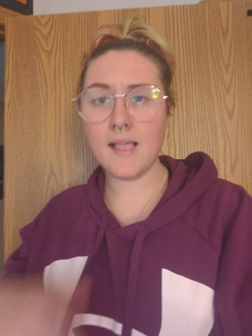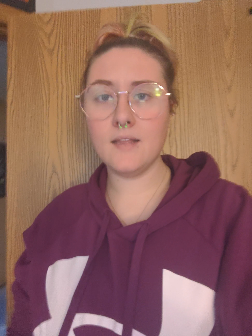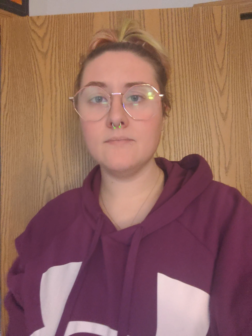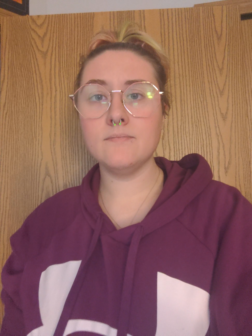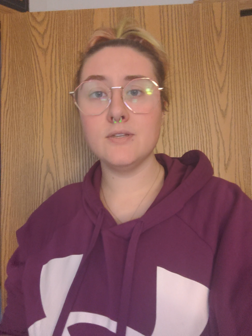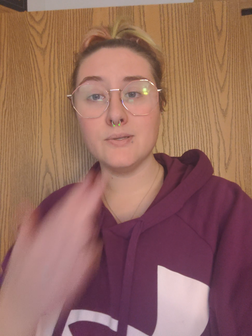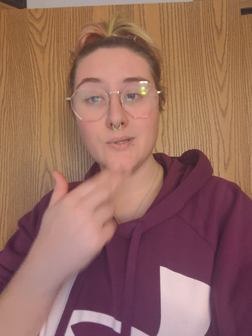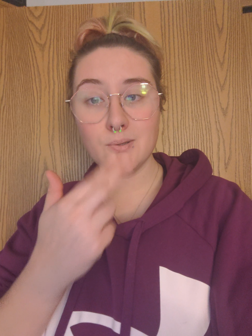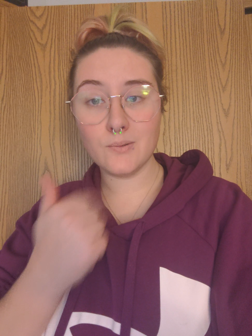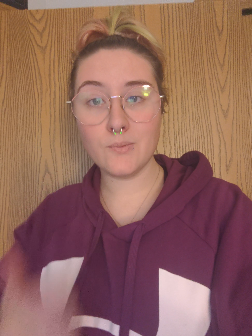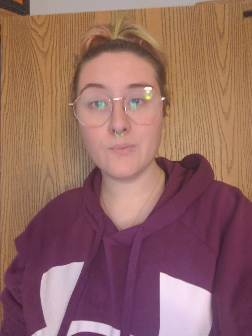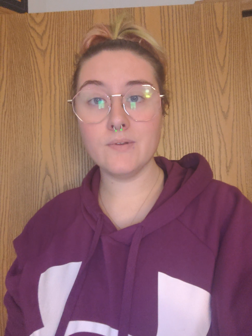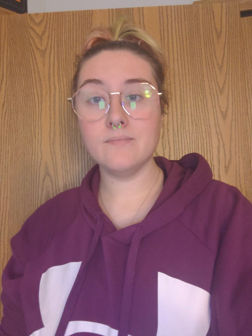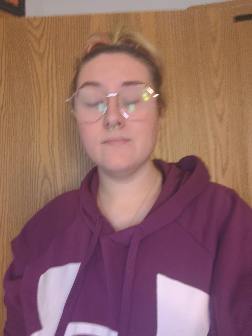cute